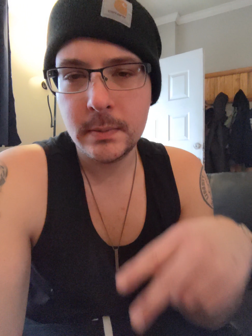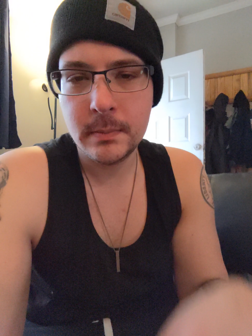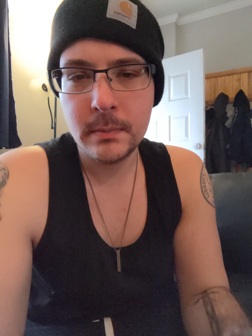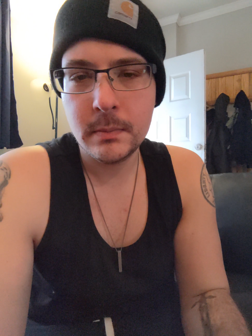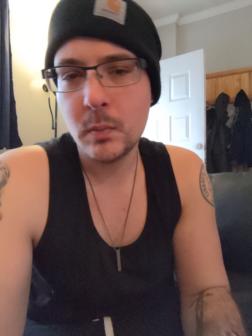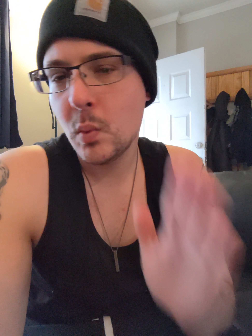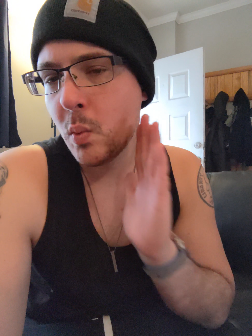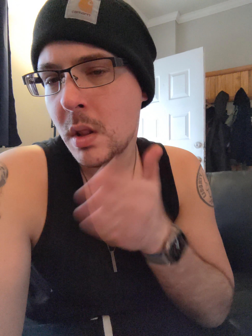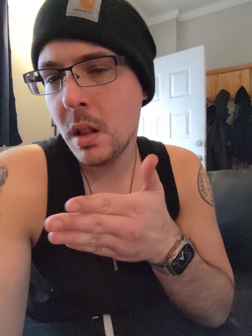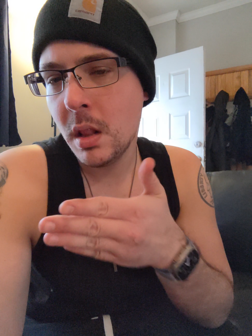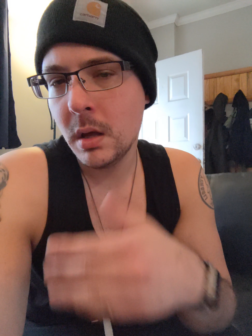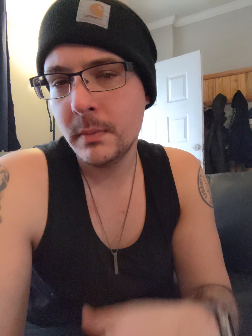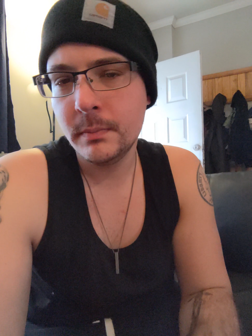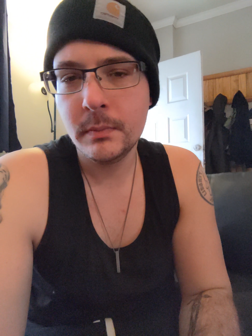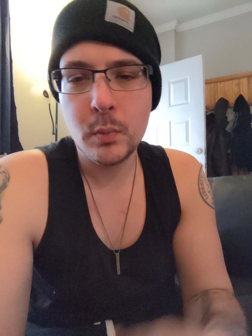will